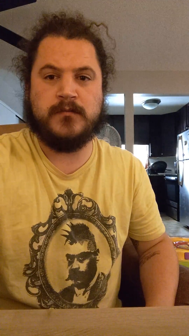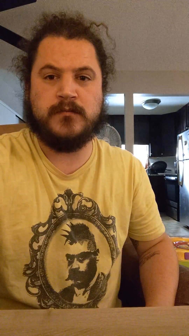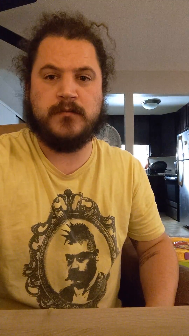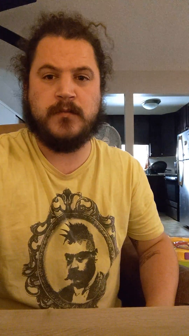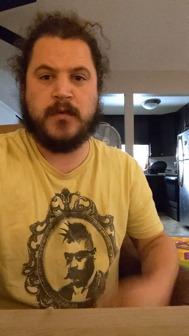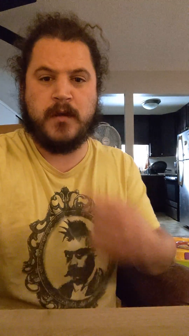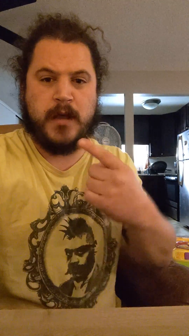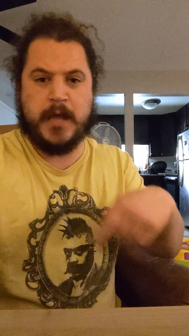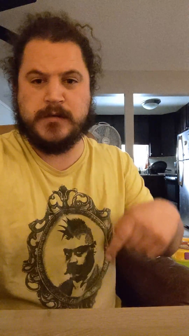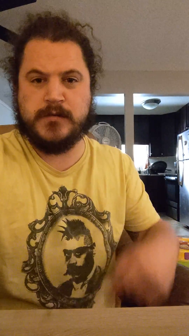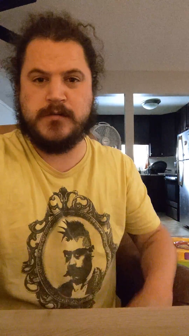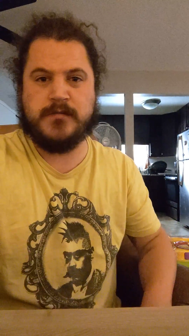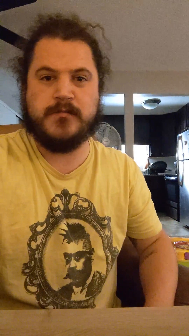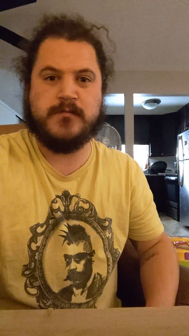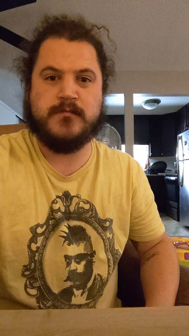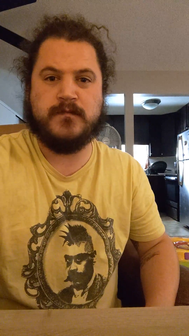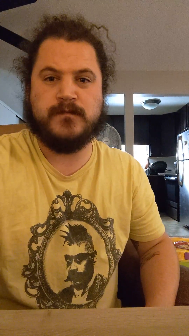cut